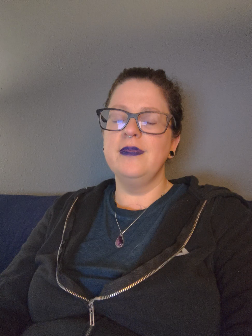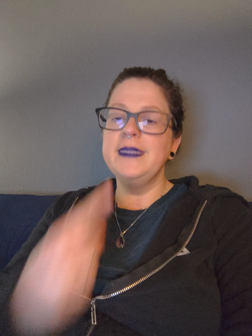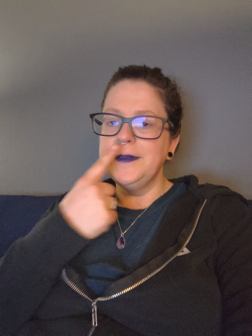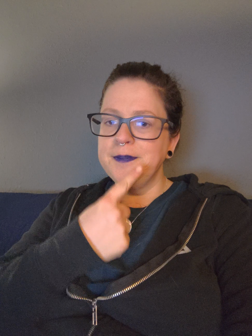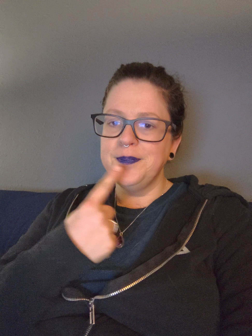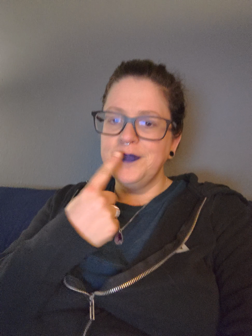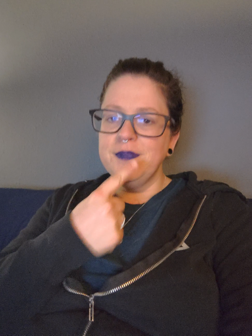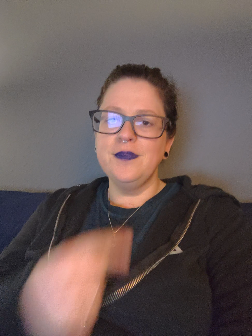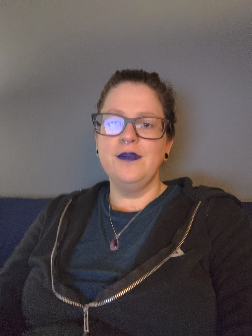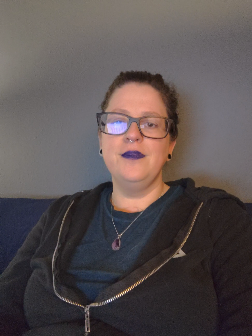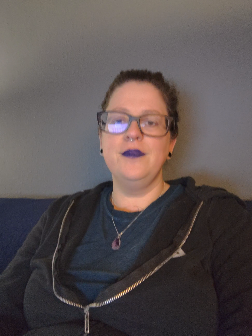lips